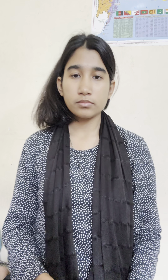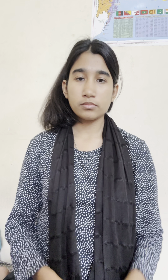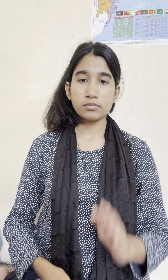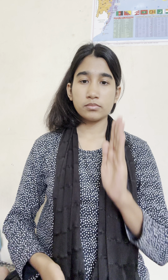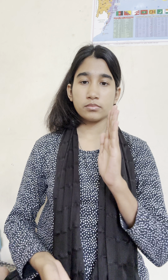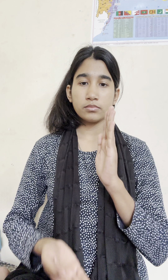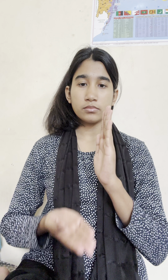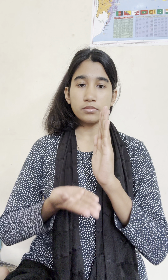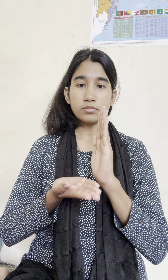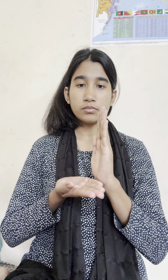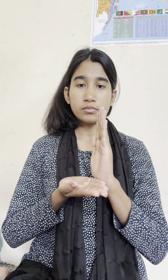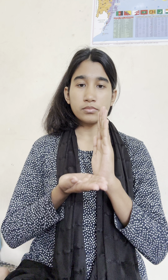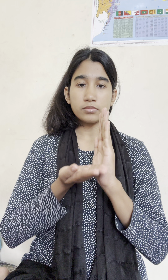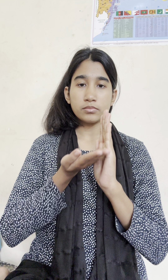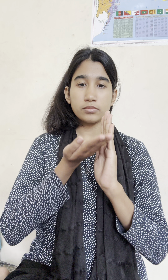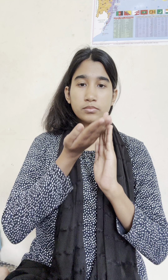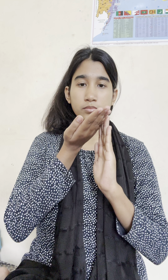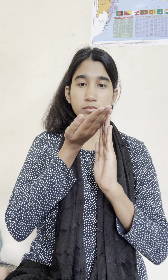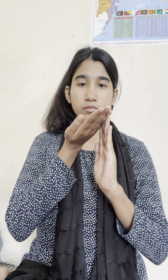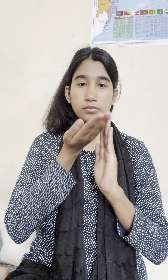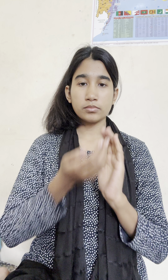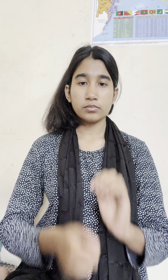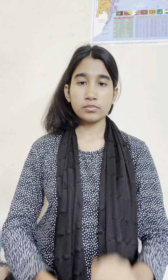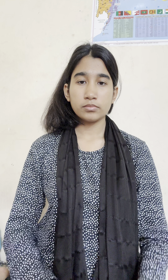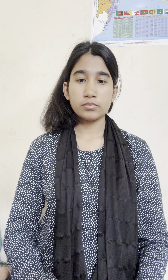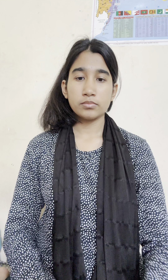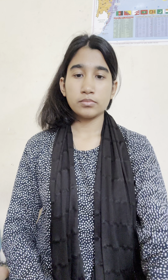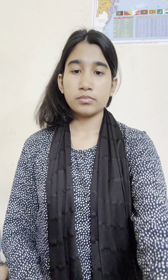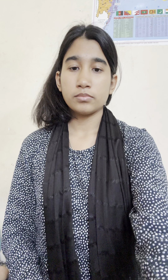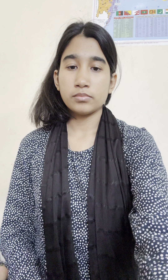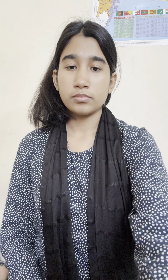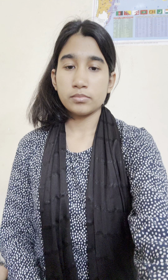উন্নতি